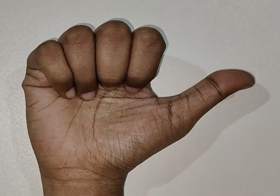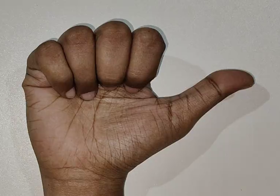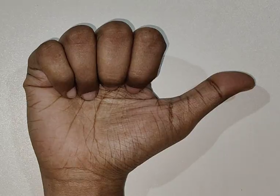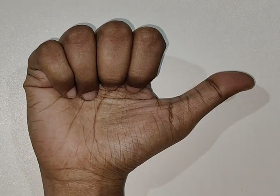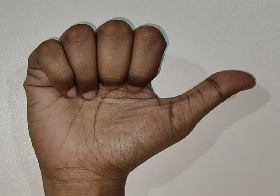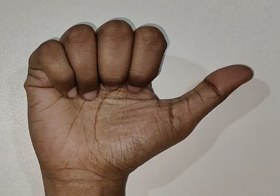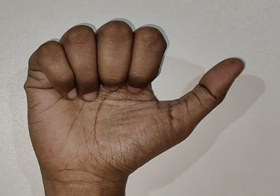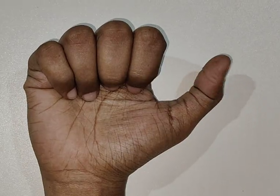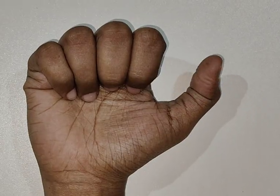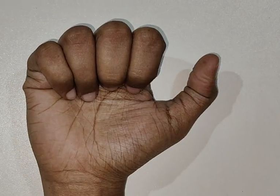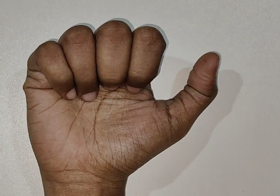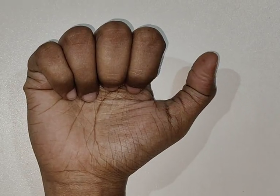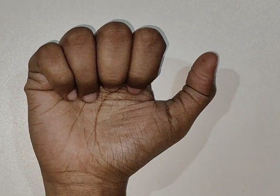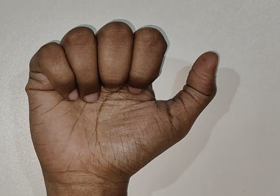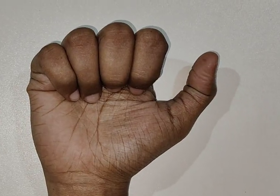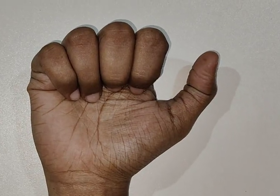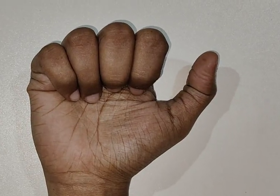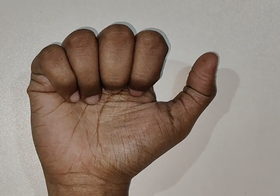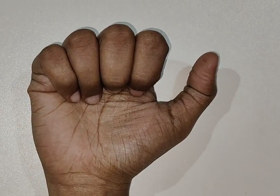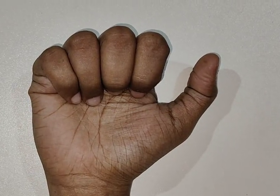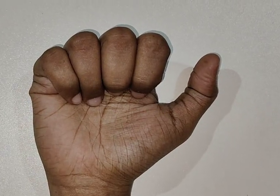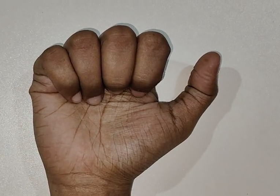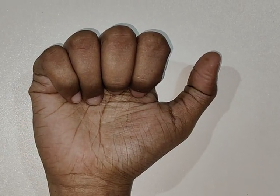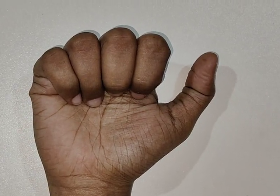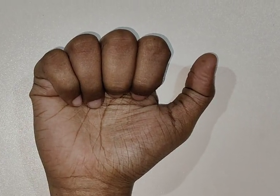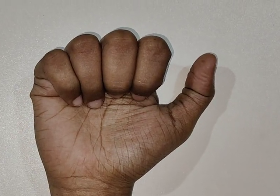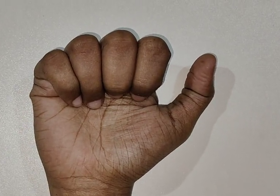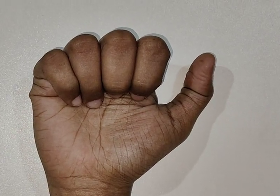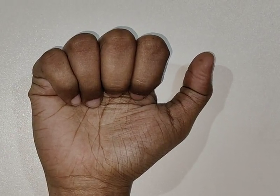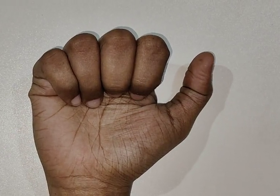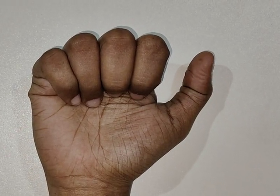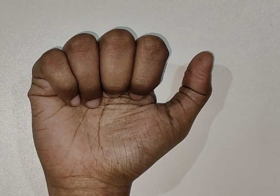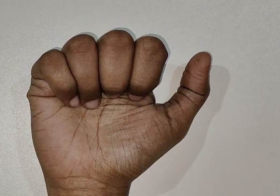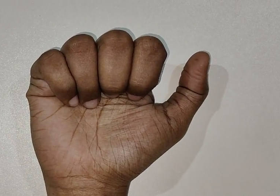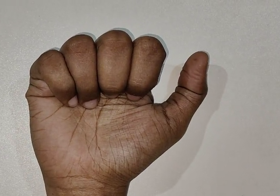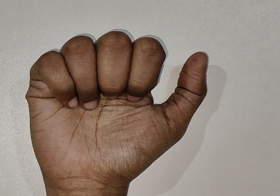ഏ